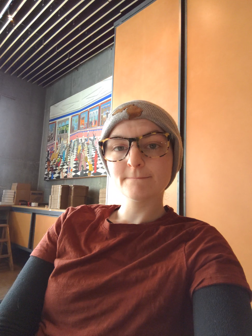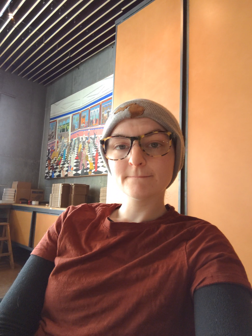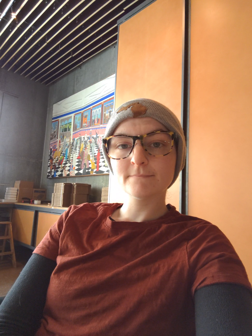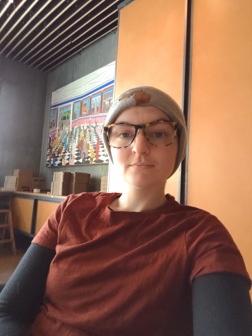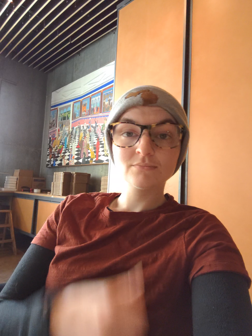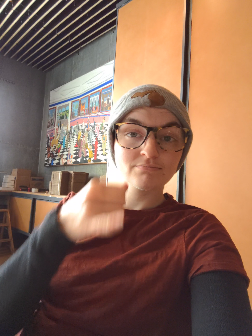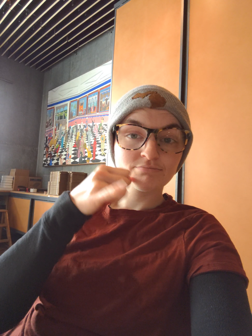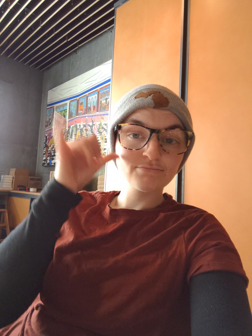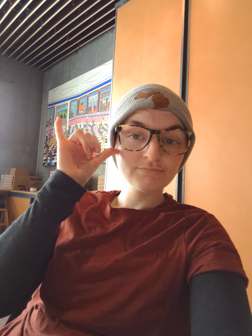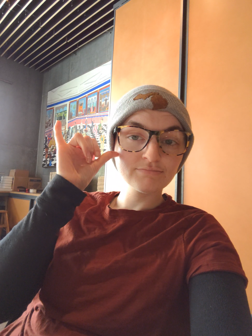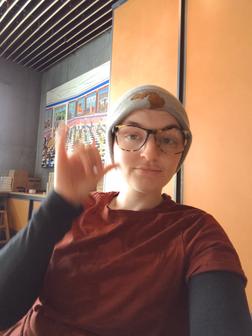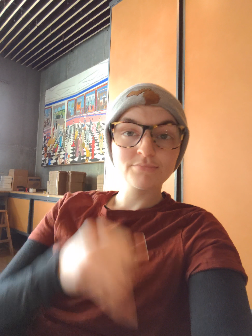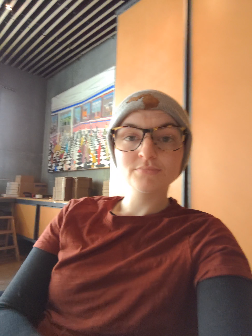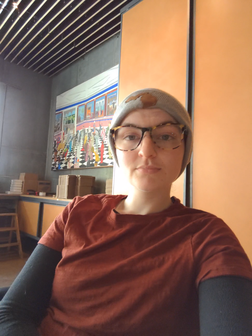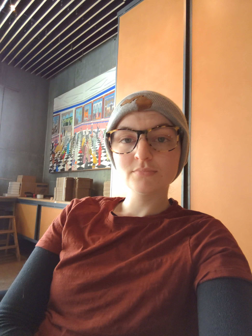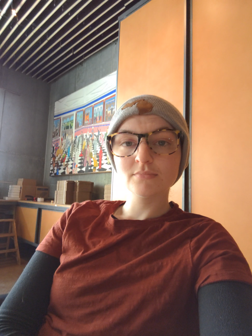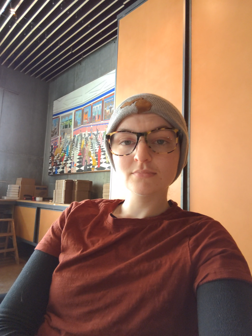yesterday